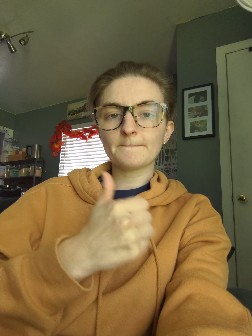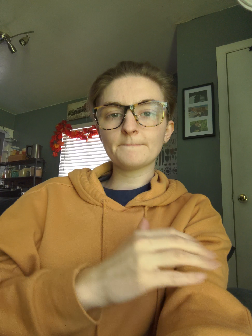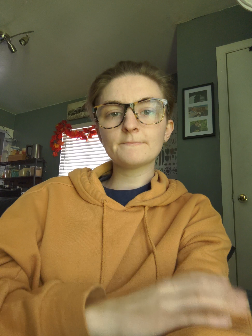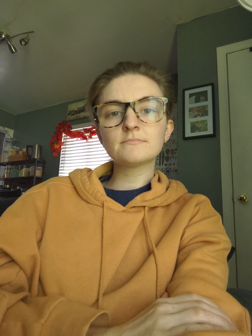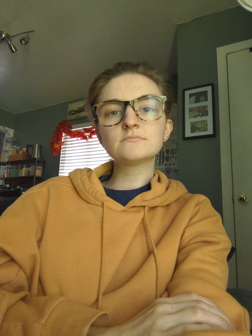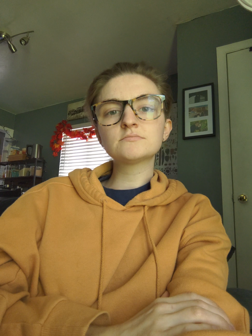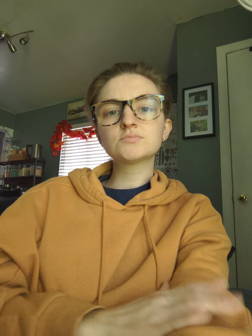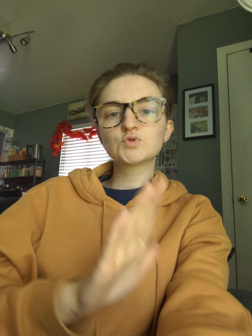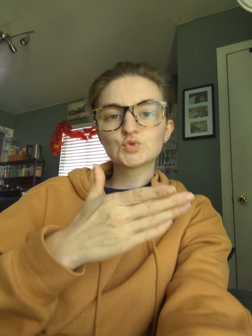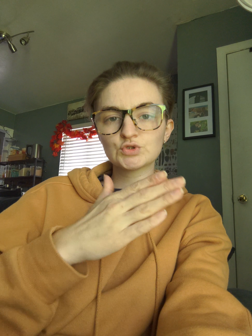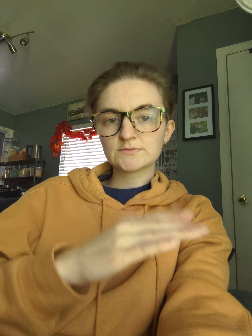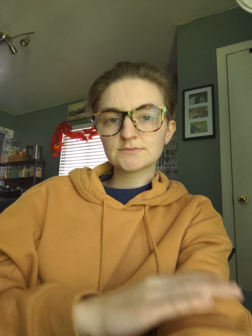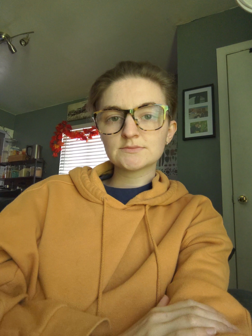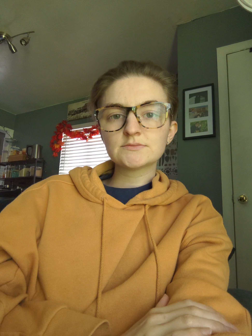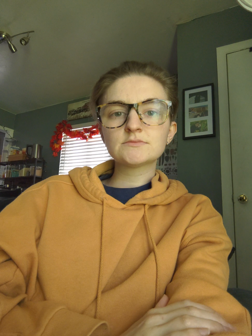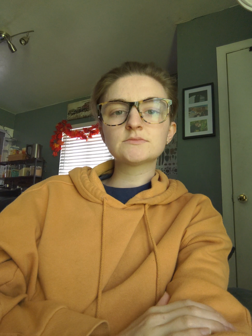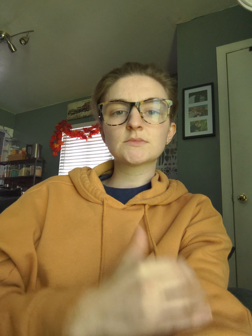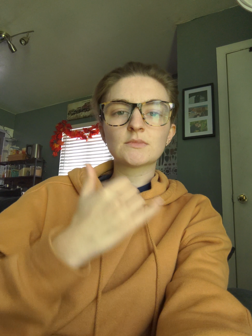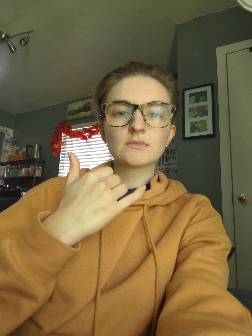share